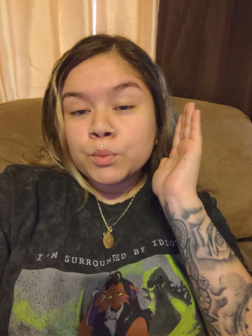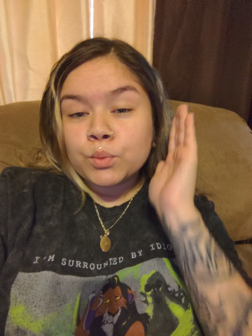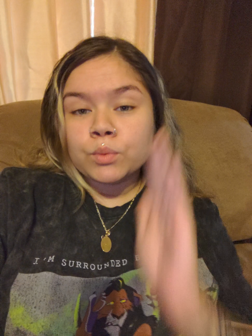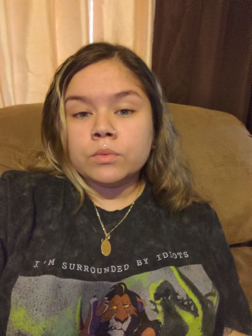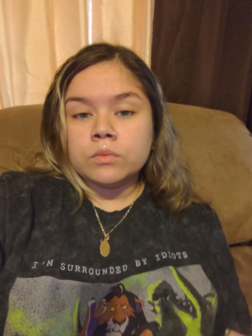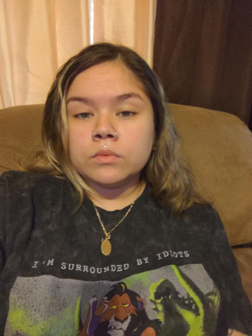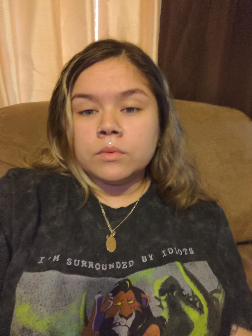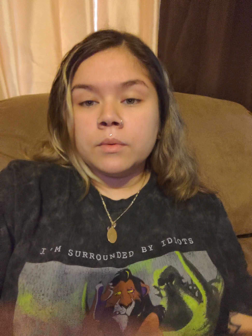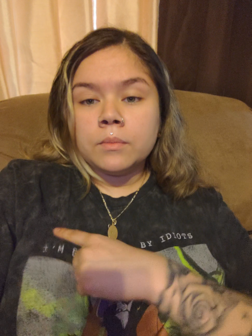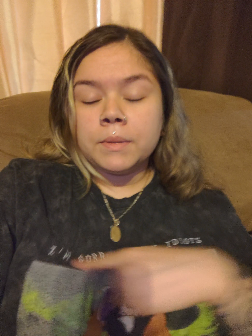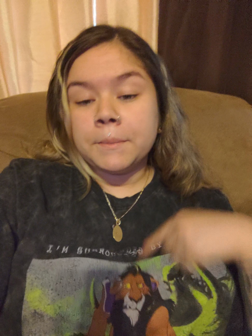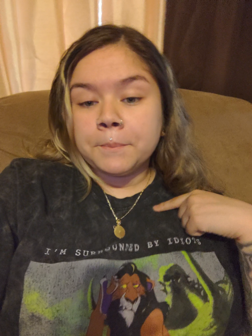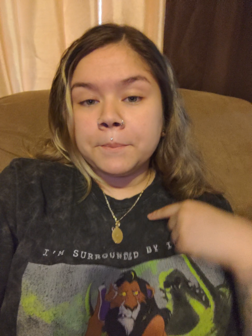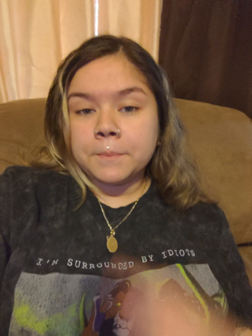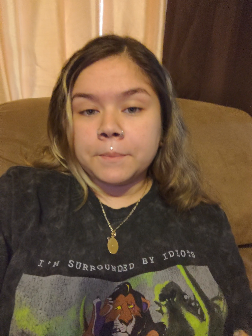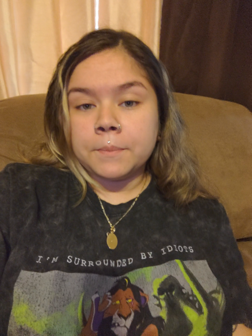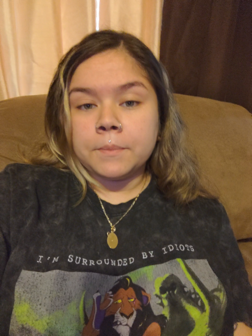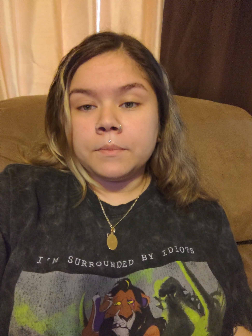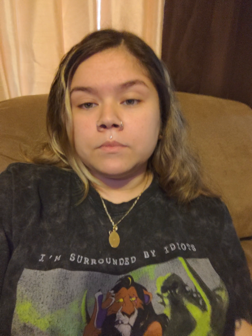bib